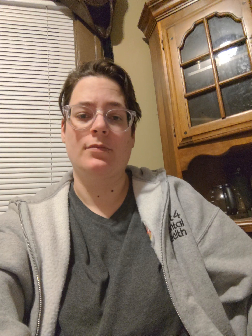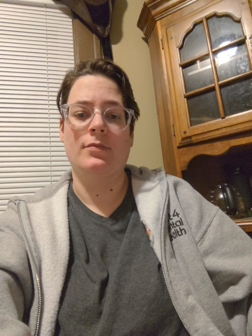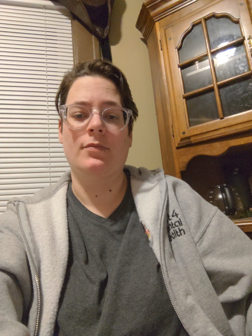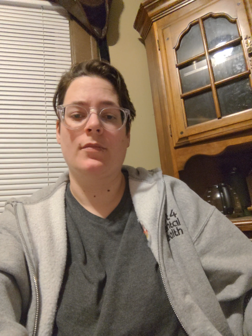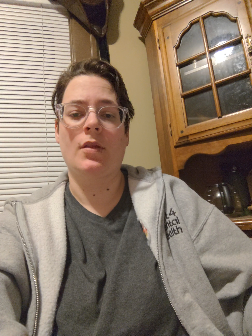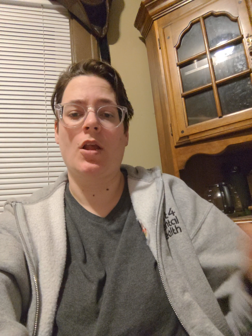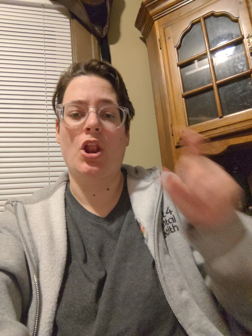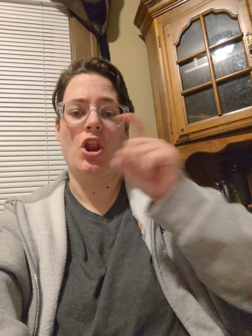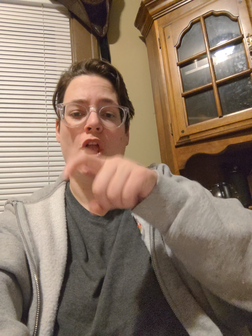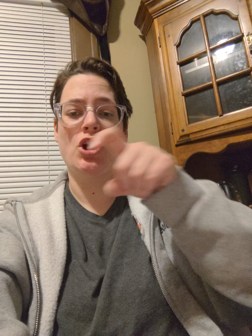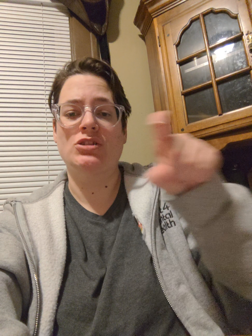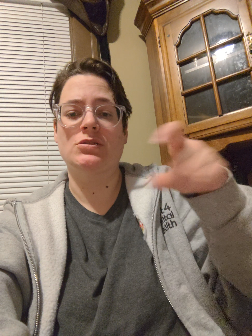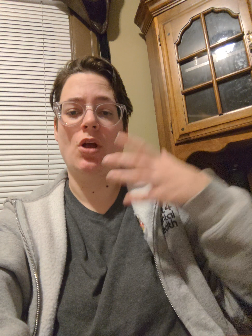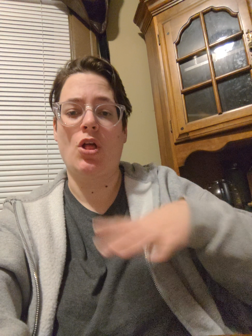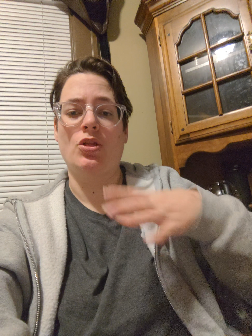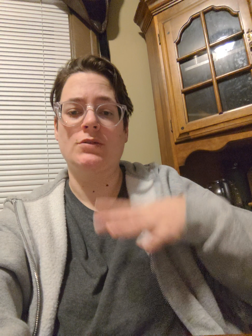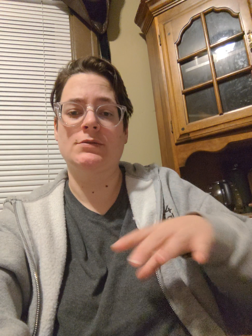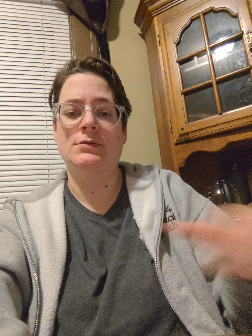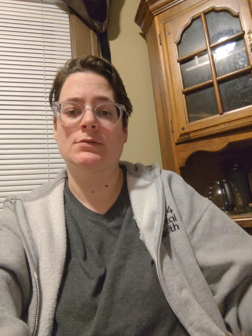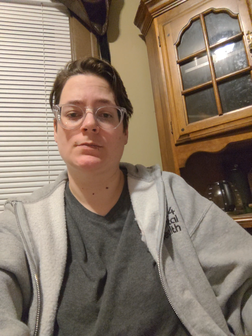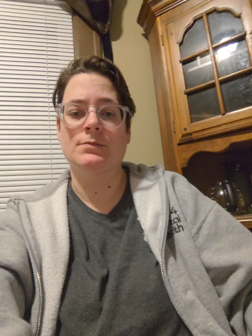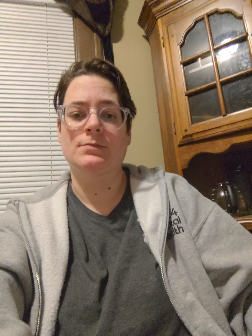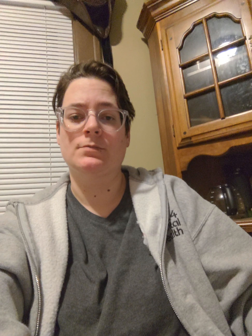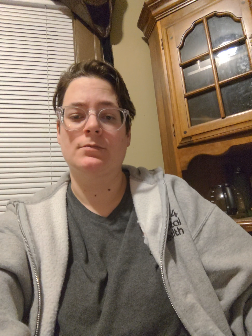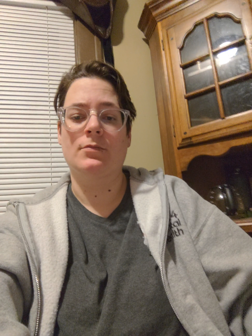closet